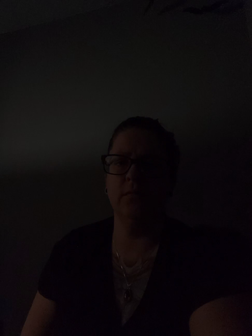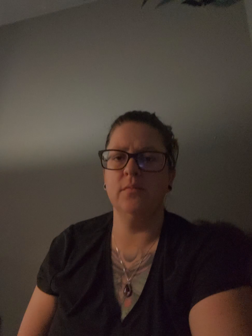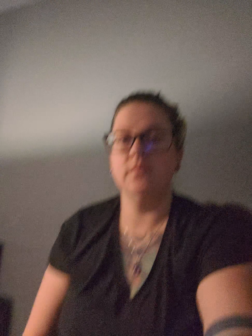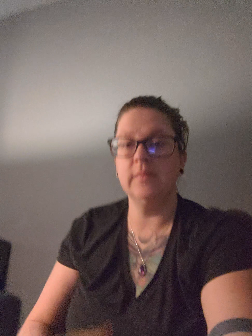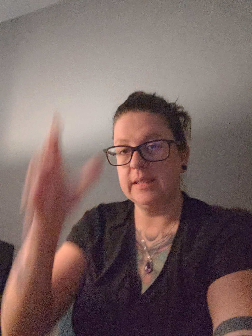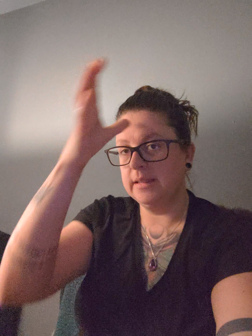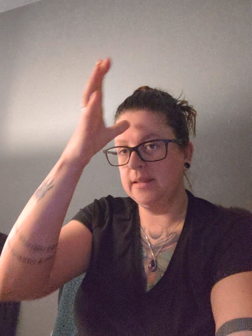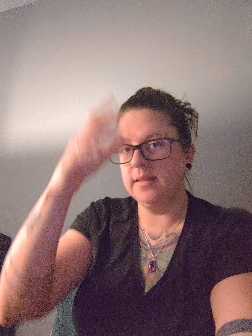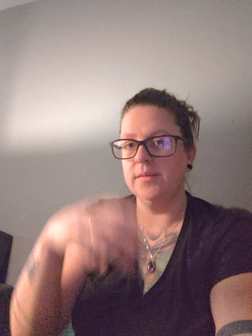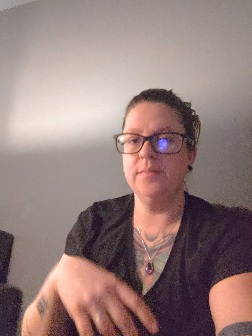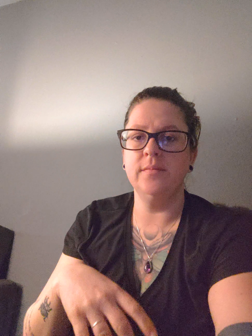dad